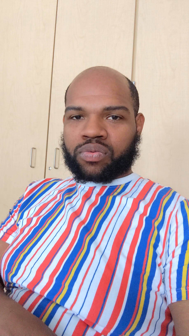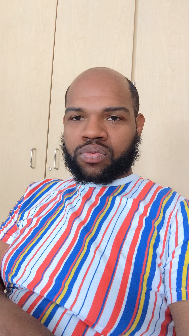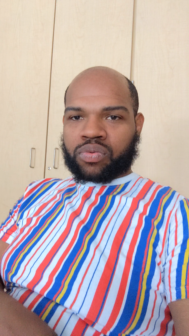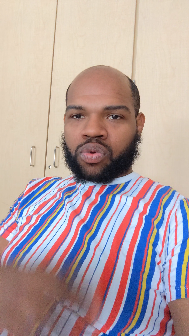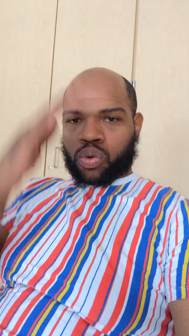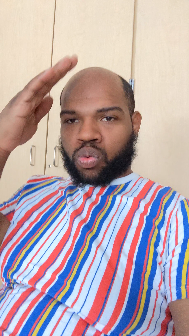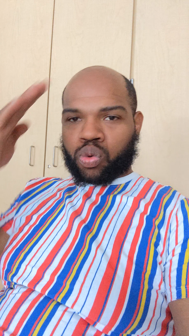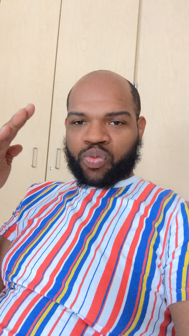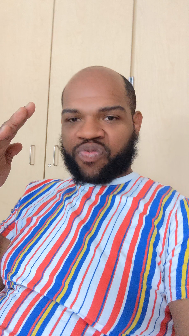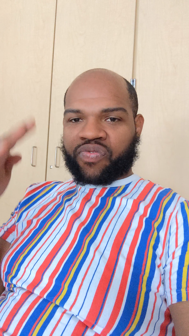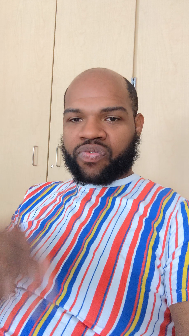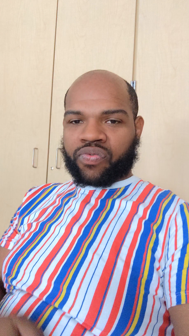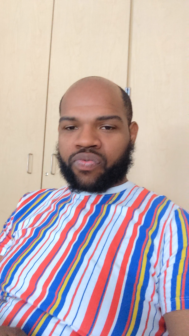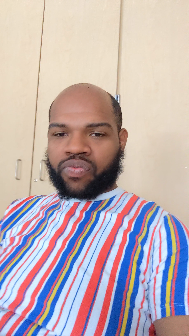roof